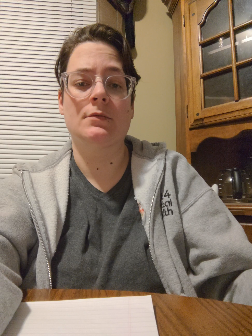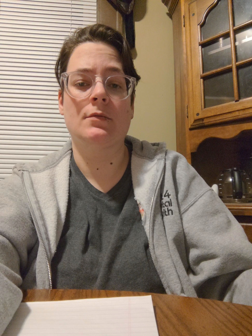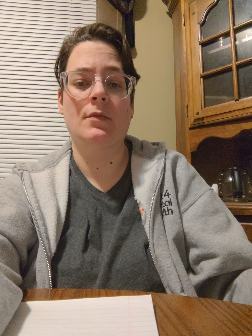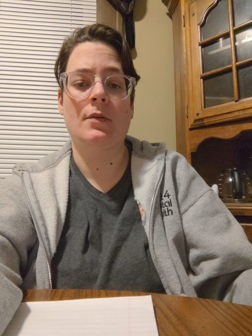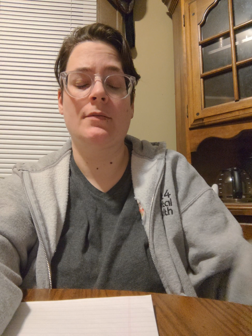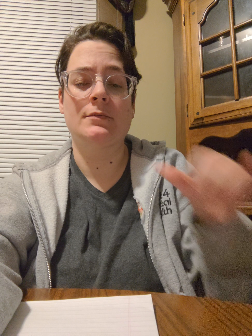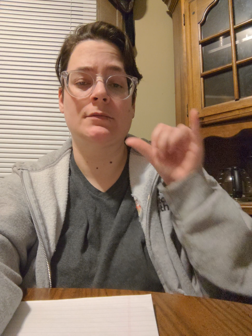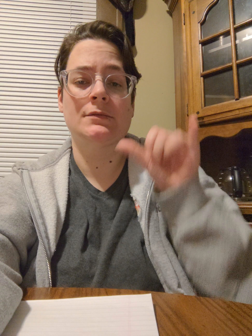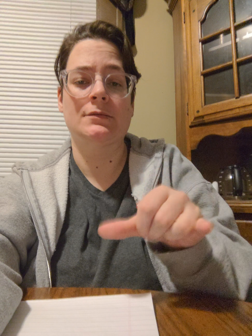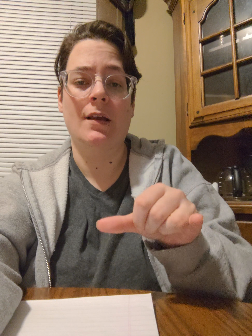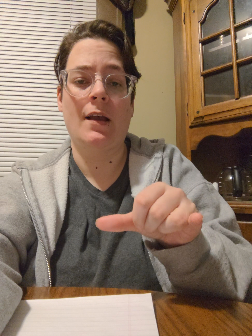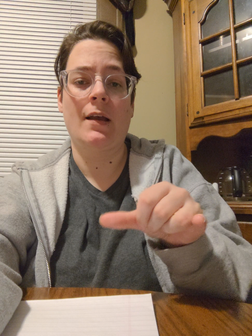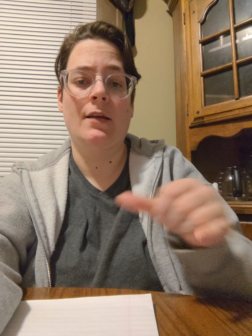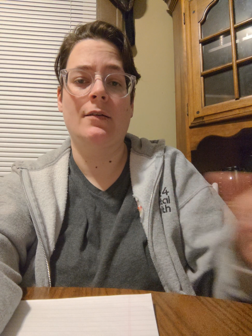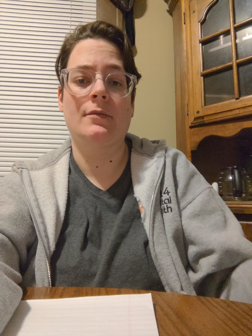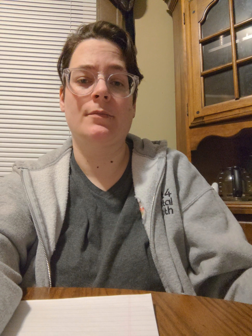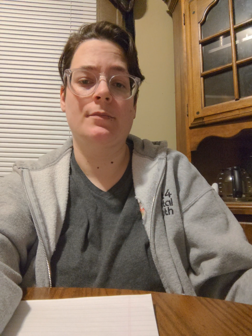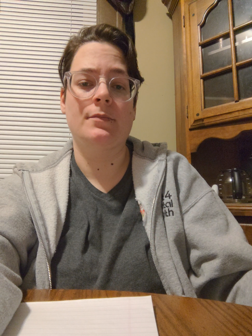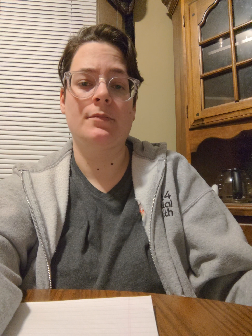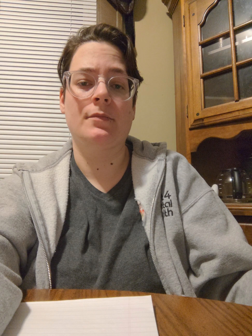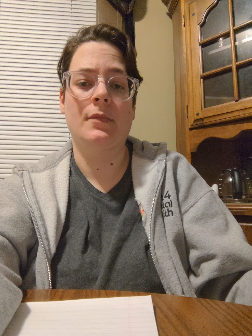stay